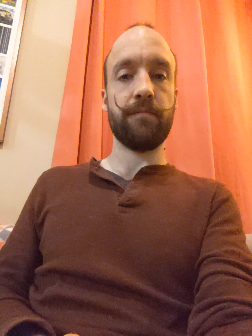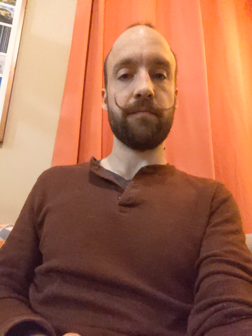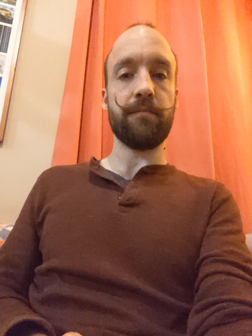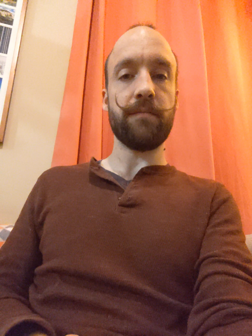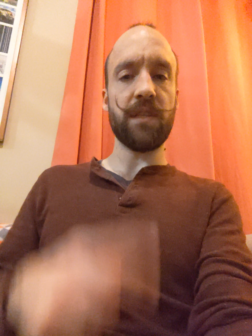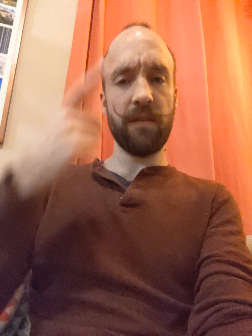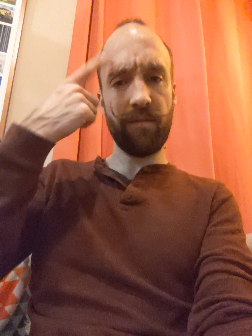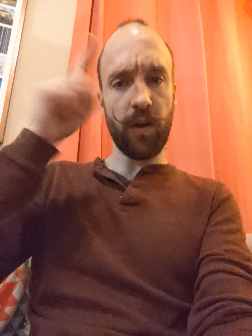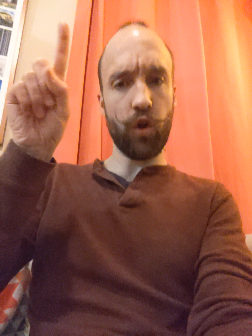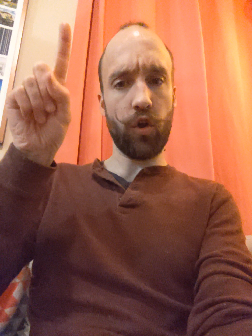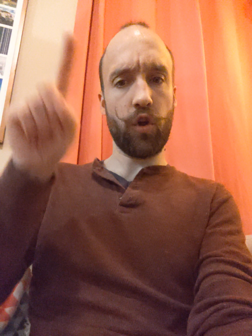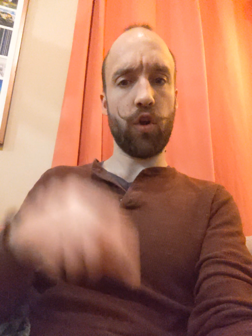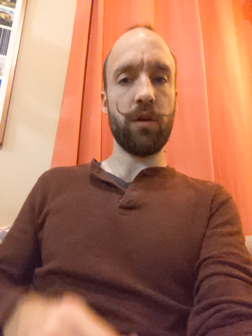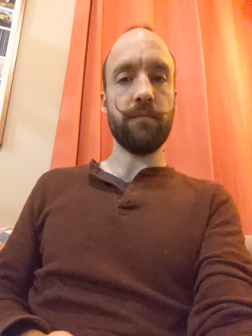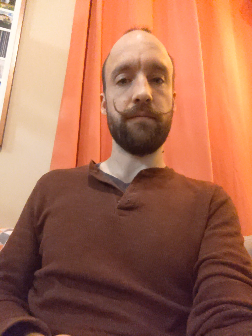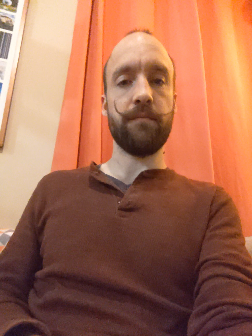for